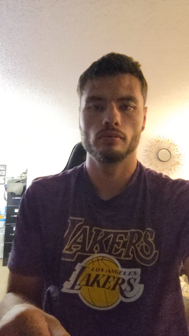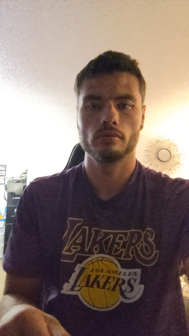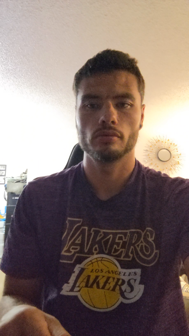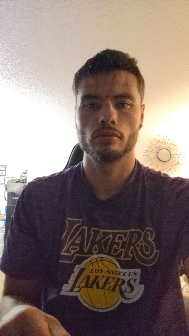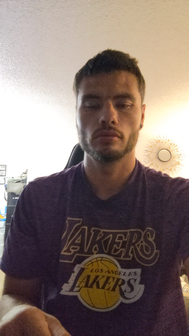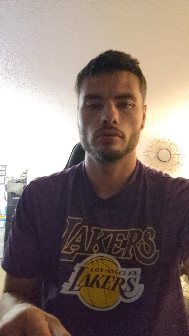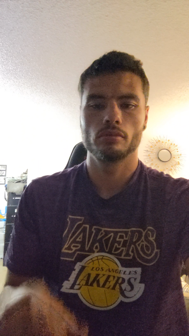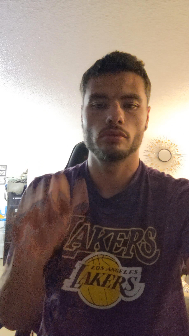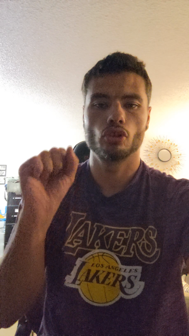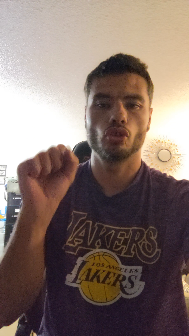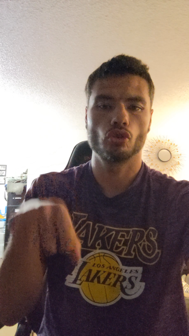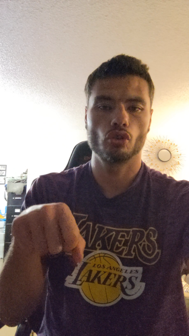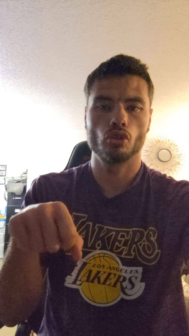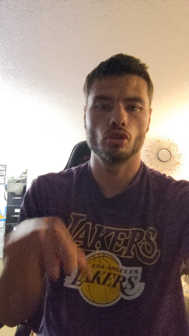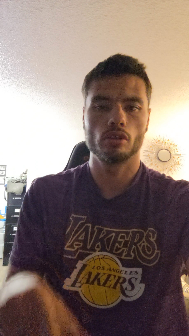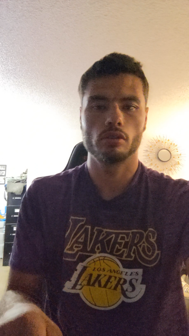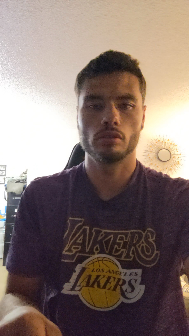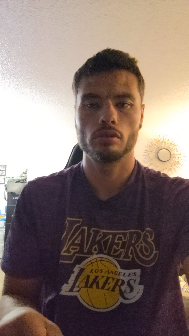could